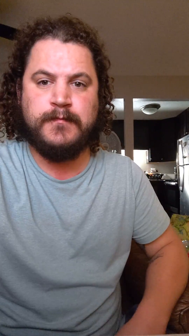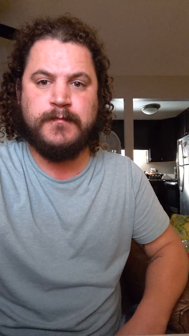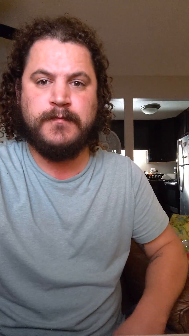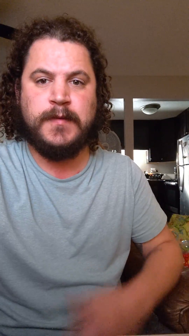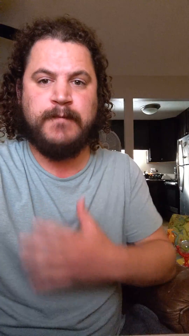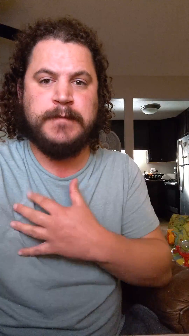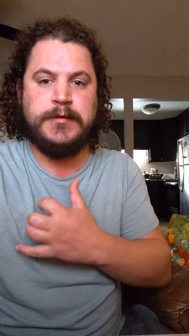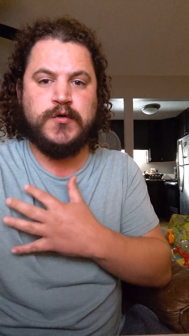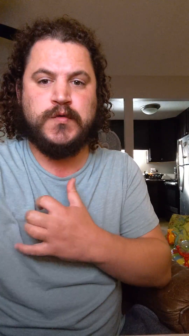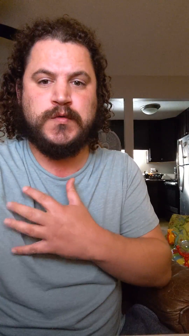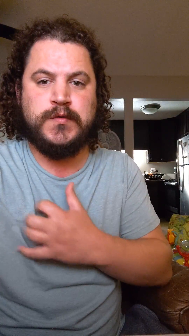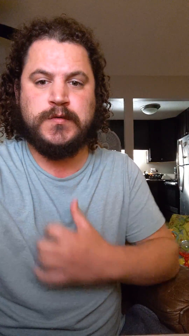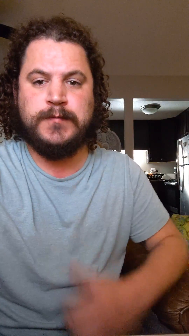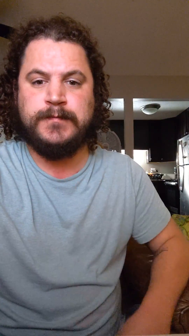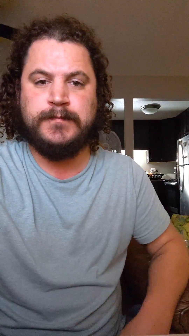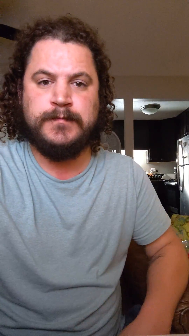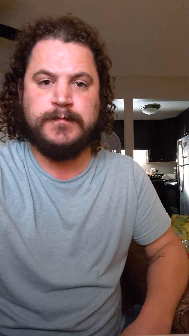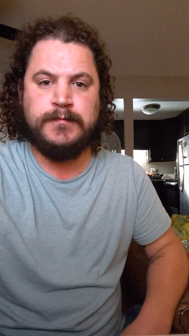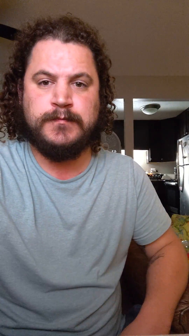bear